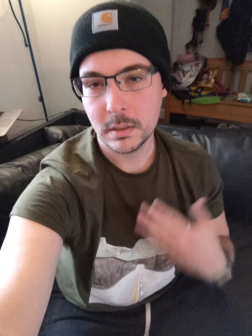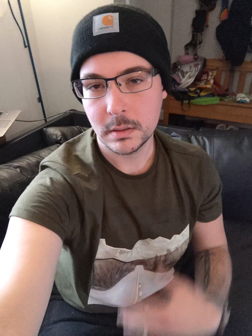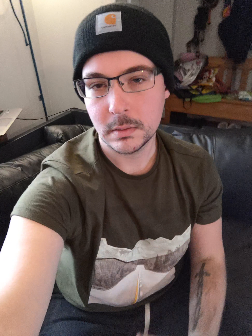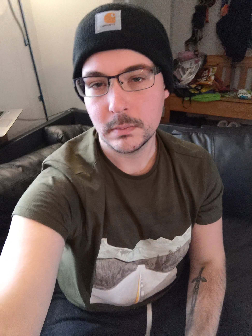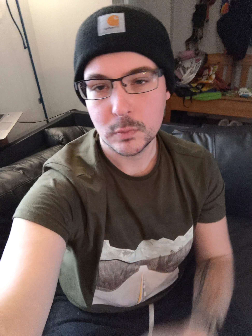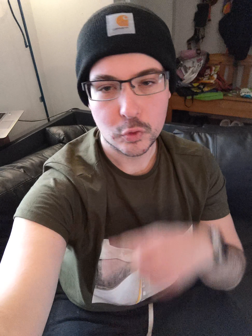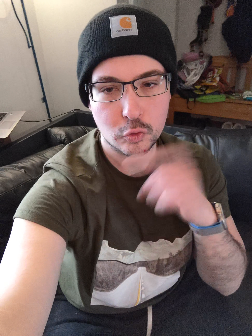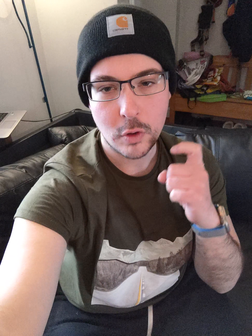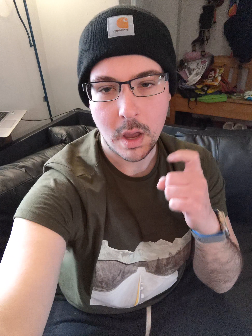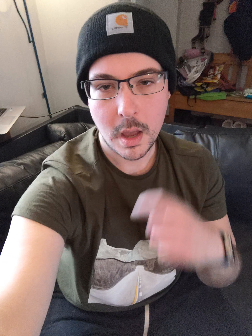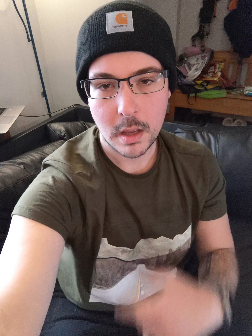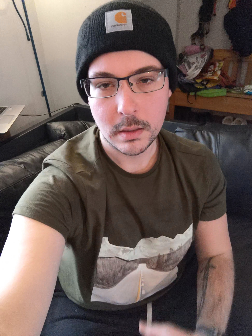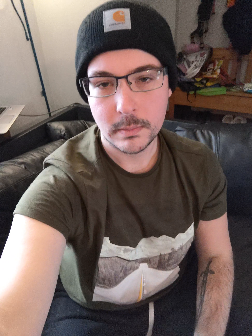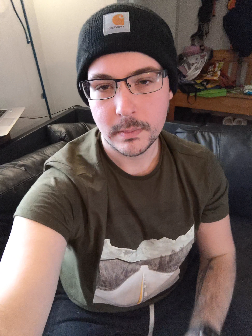dry